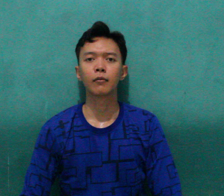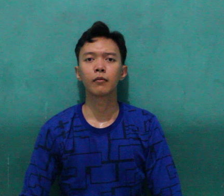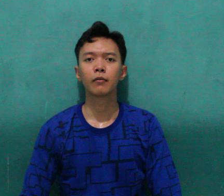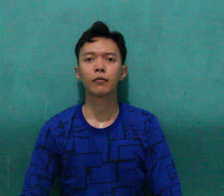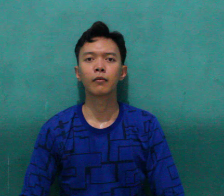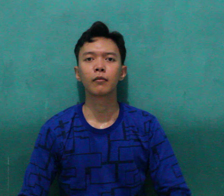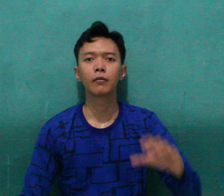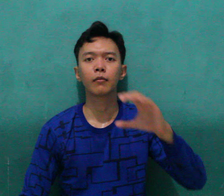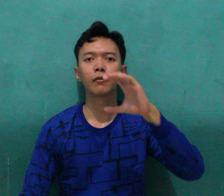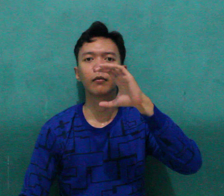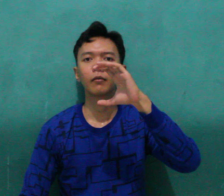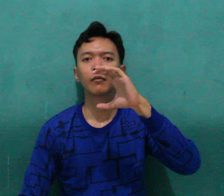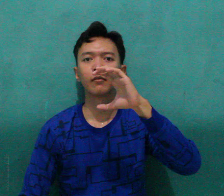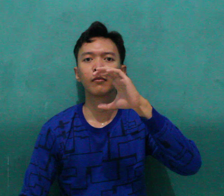C